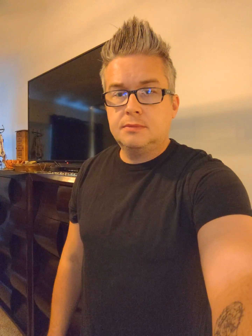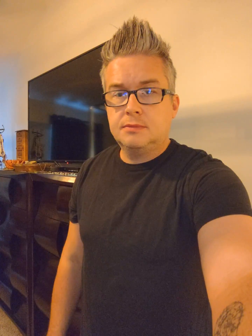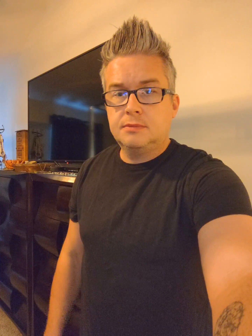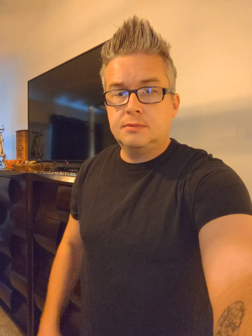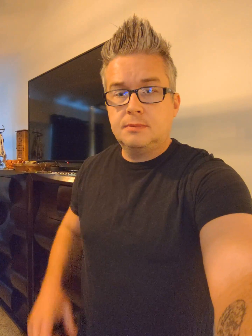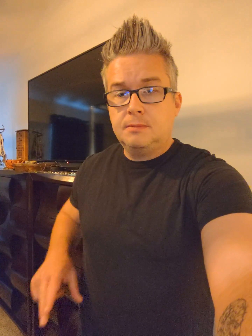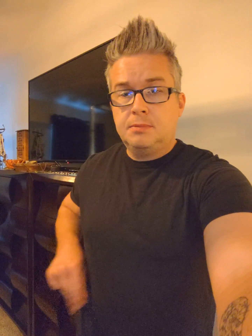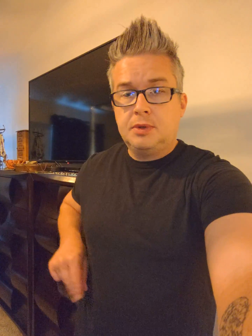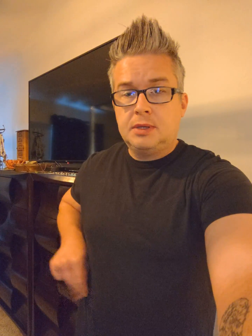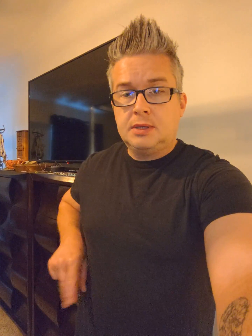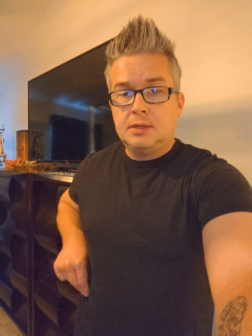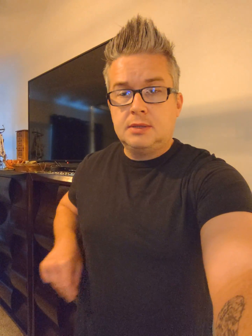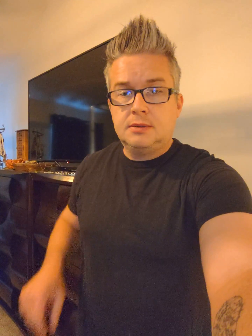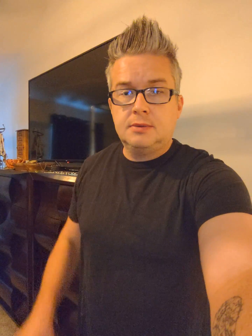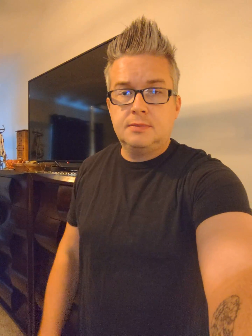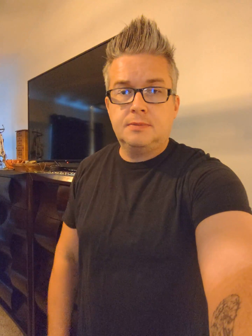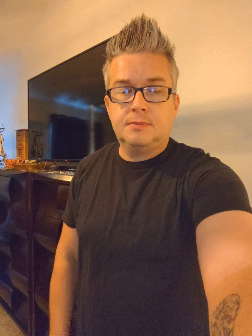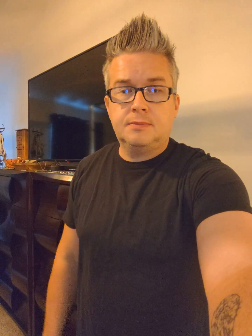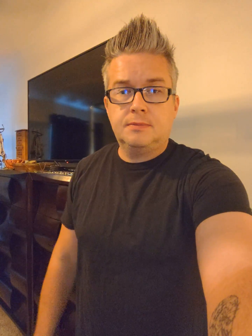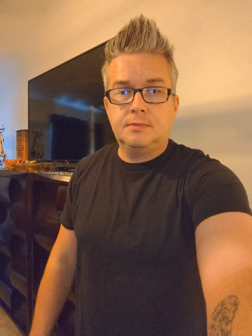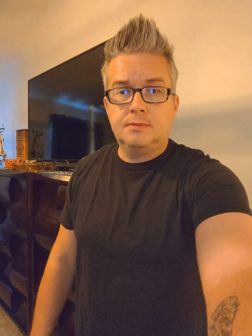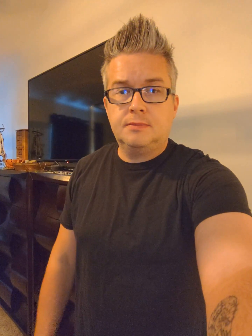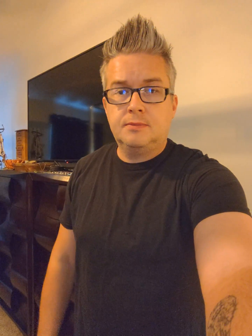diaper